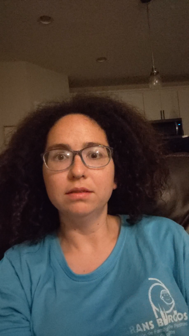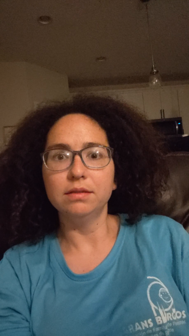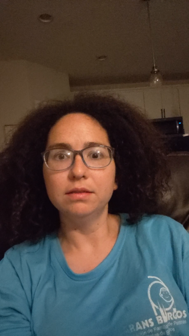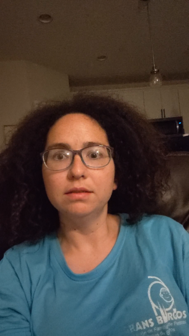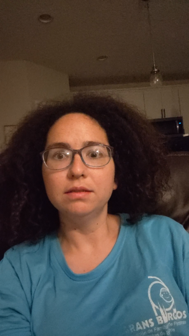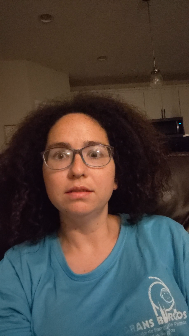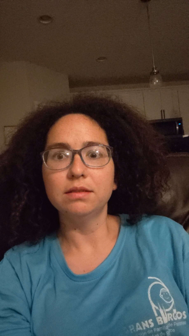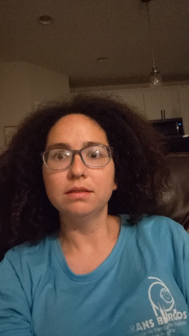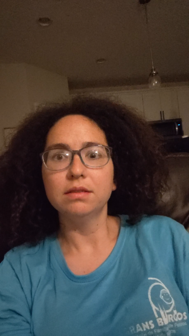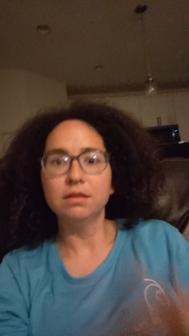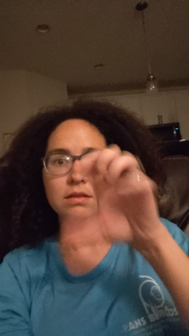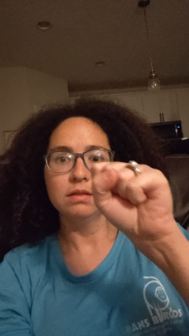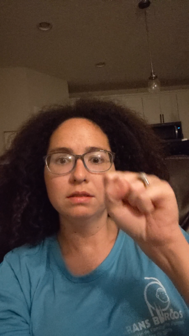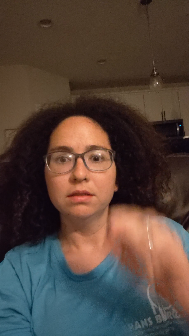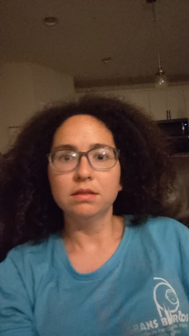catch